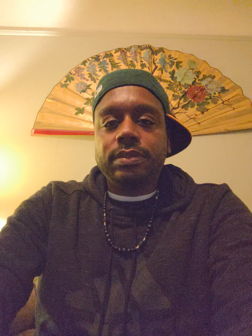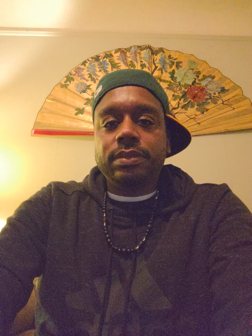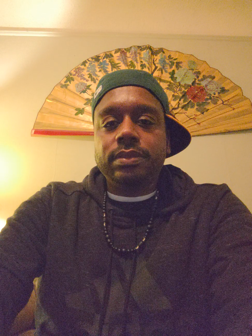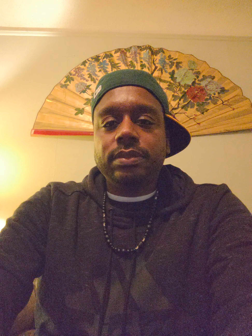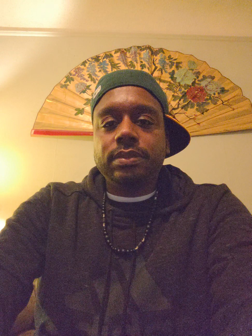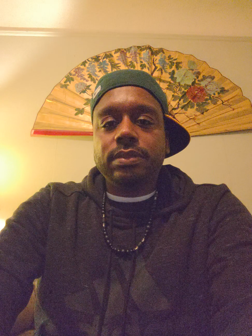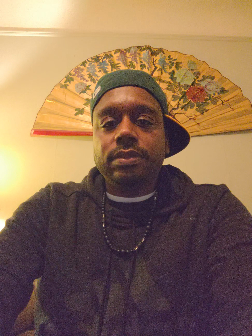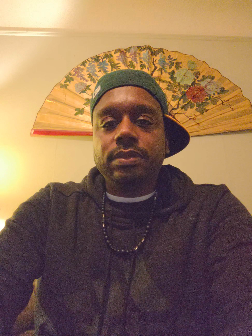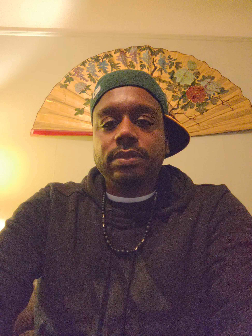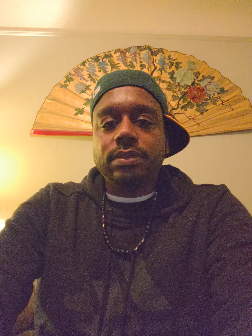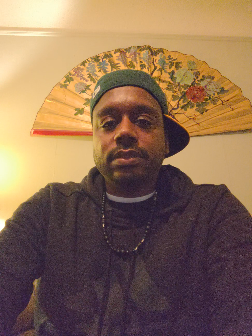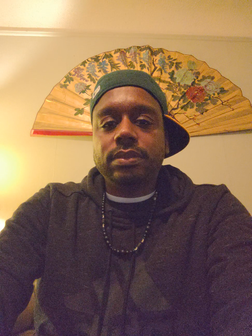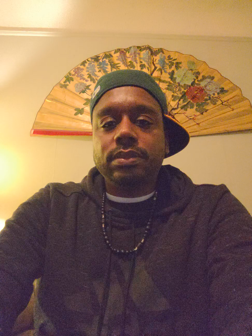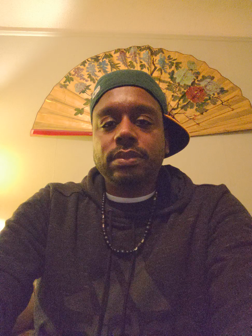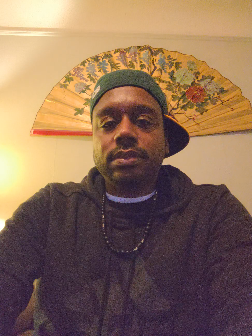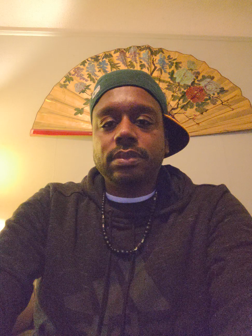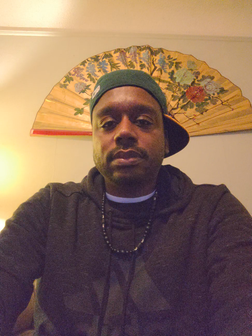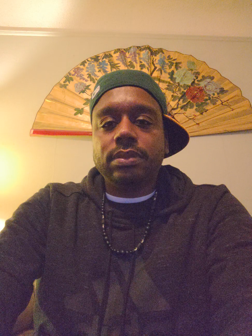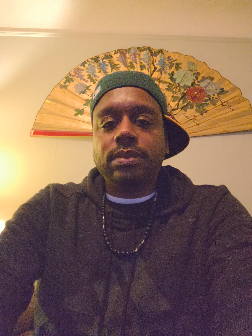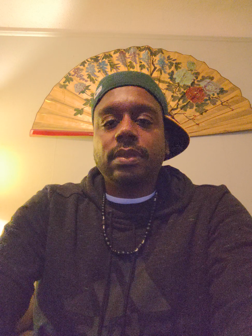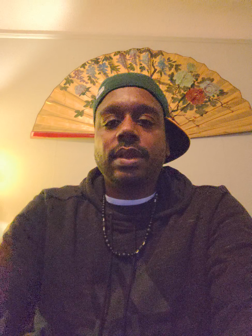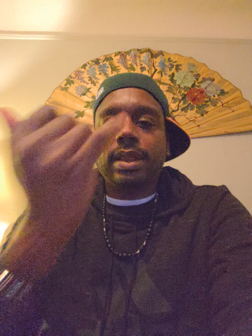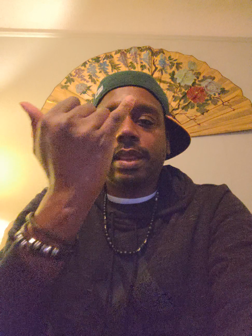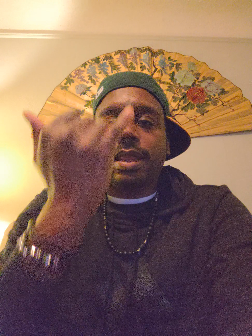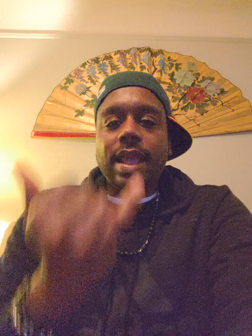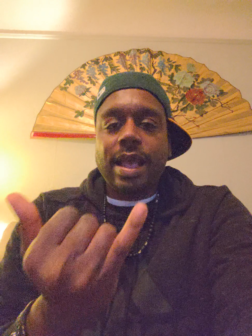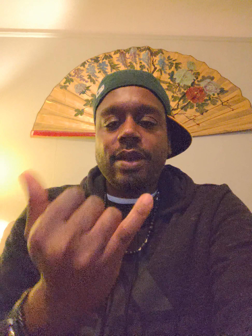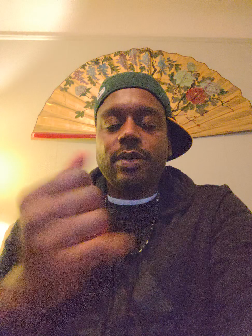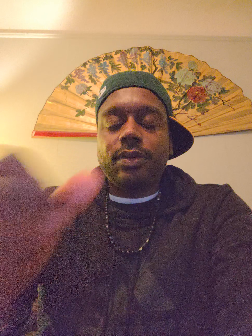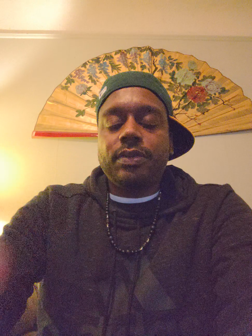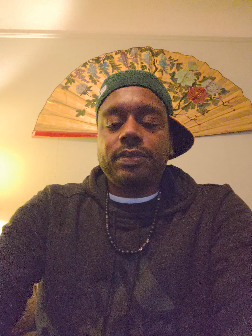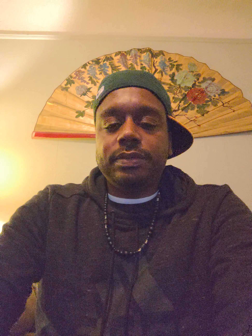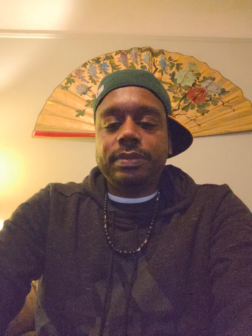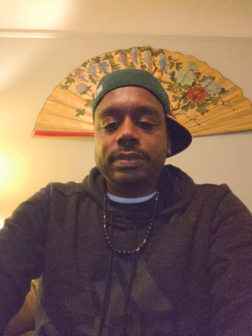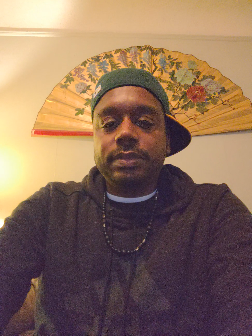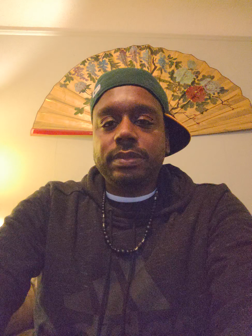now